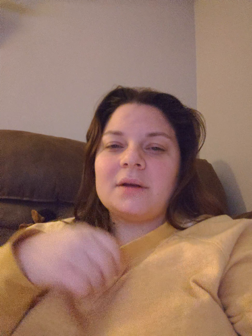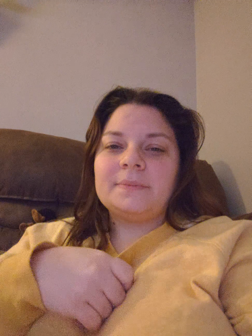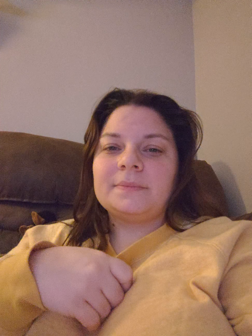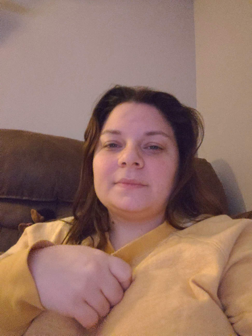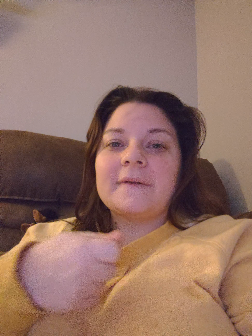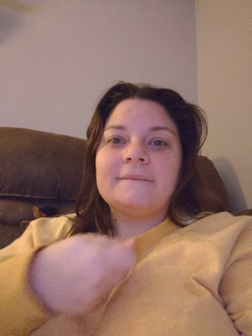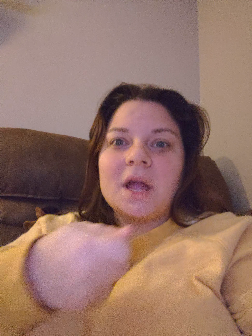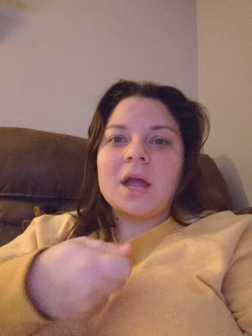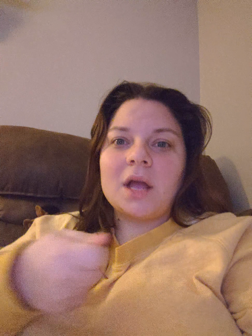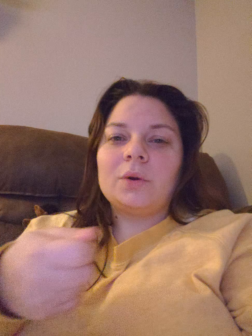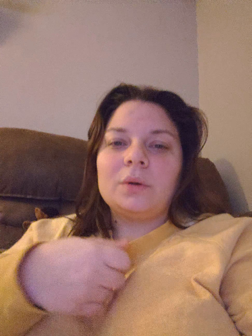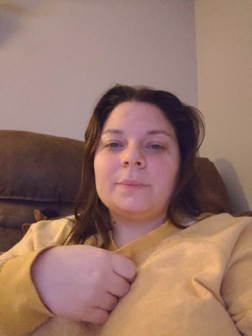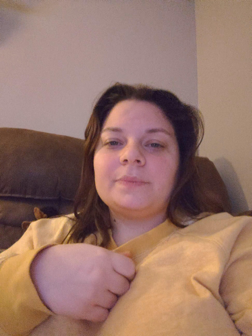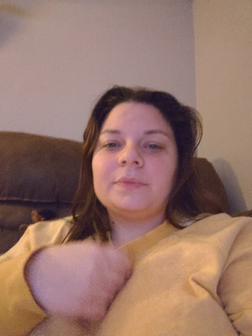vacuum